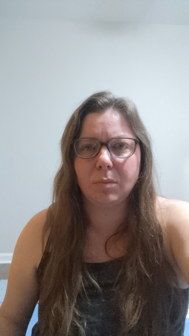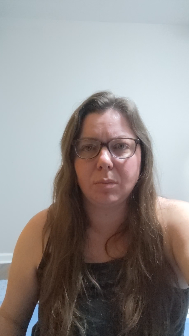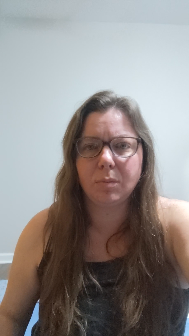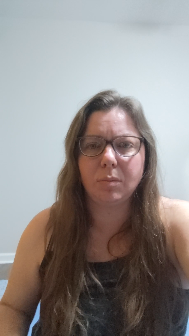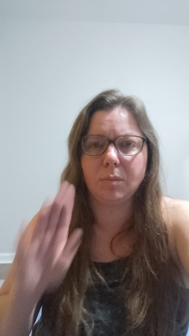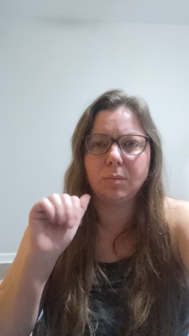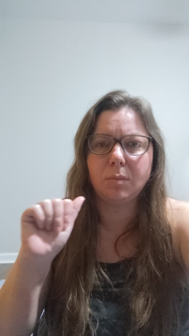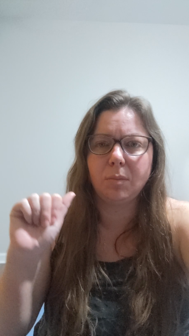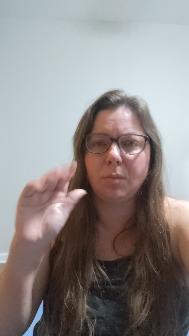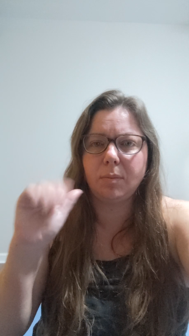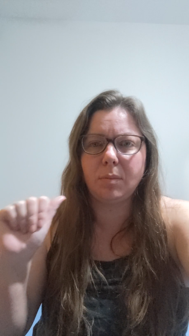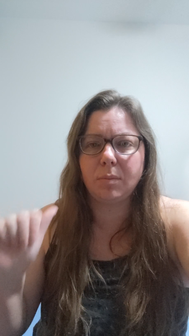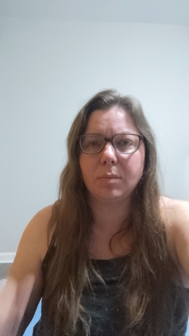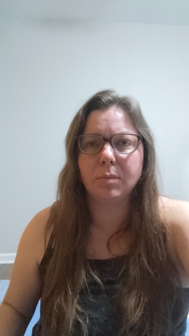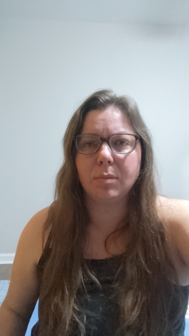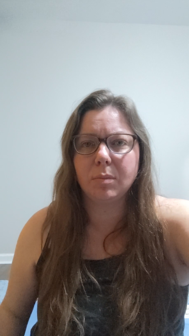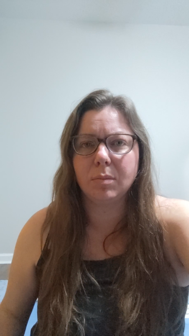baa baa